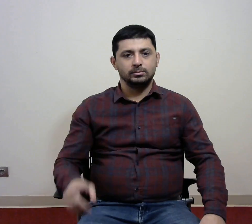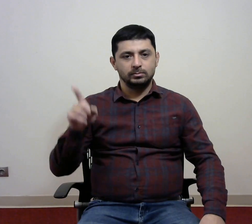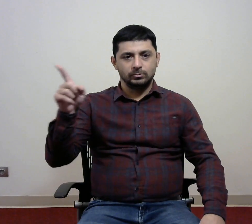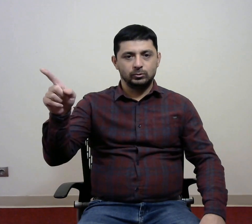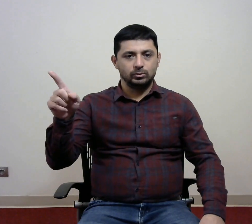O